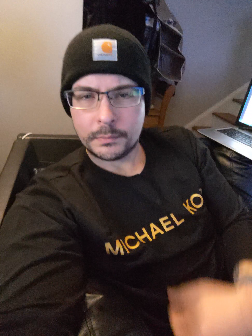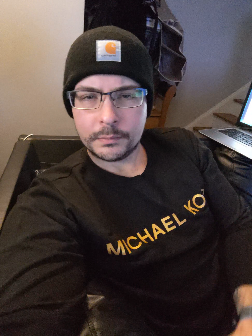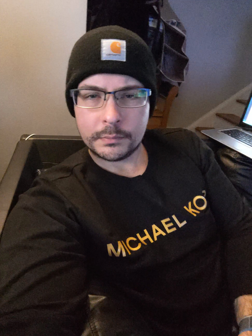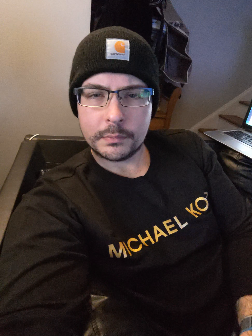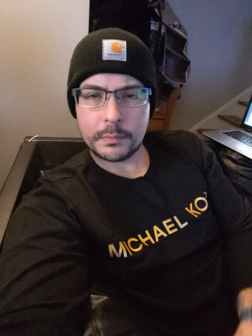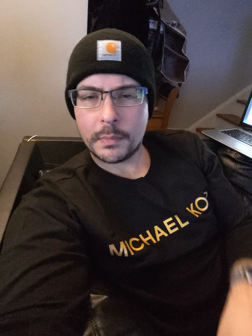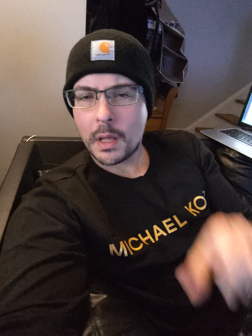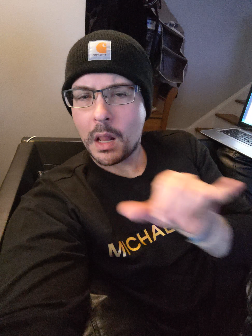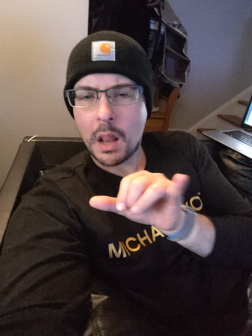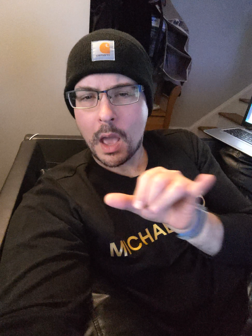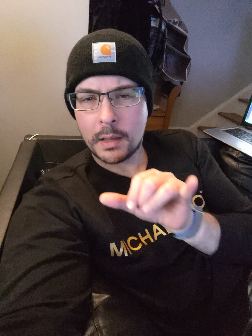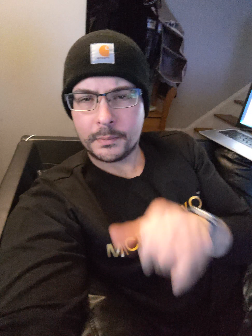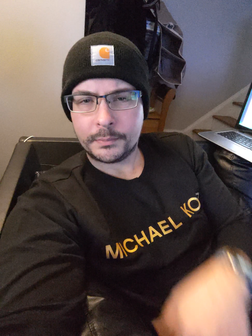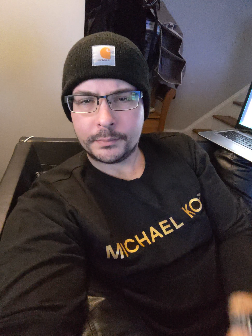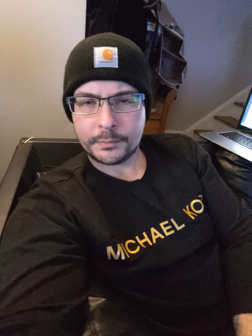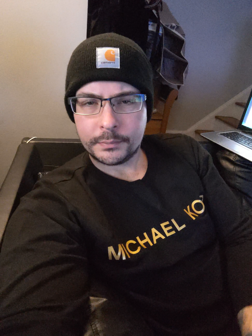like